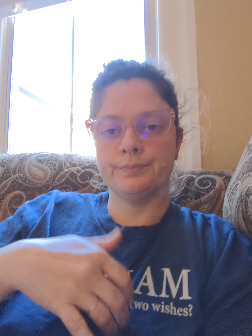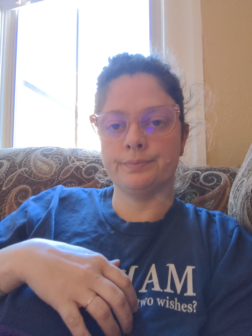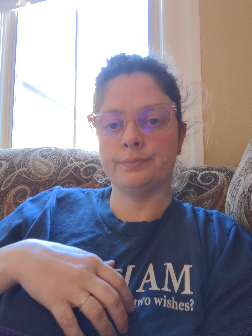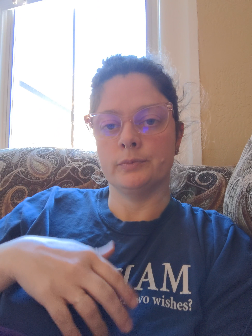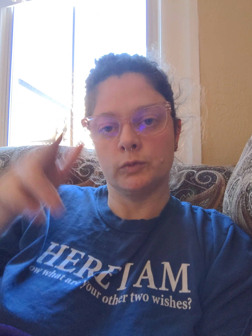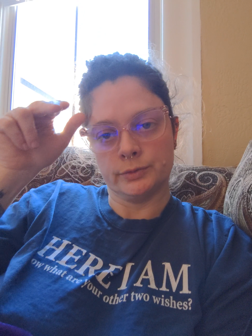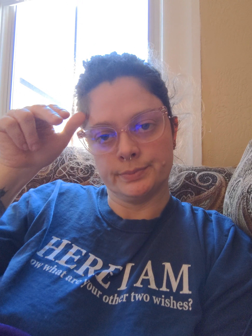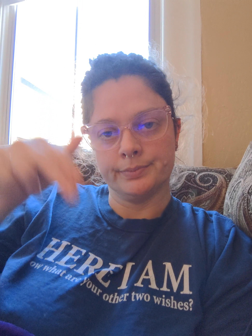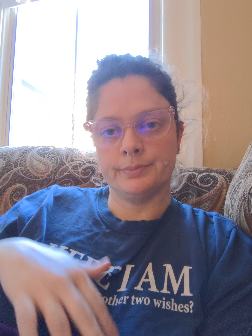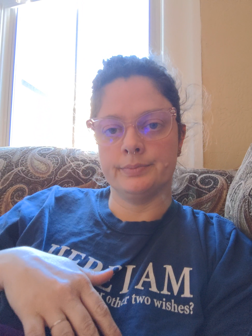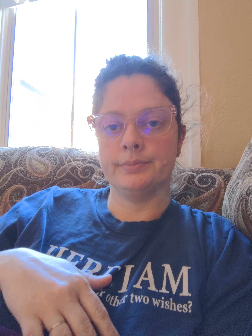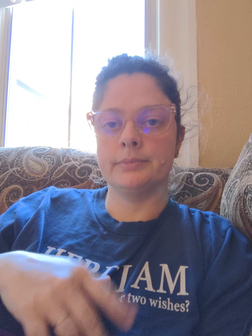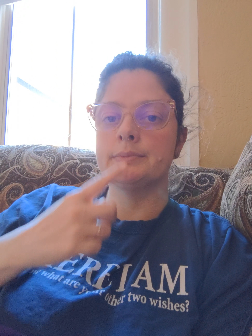horse